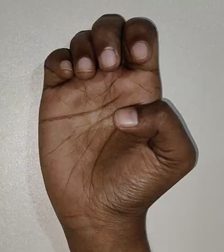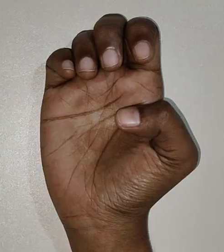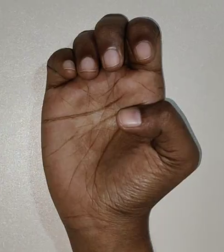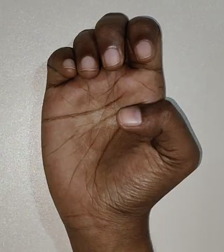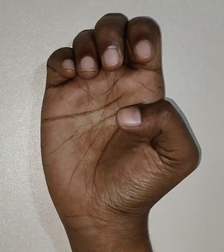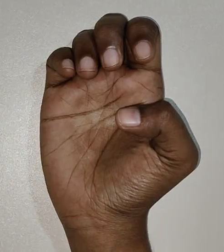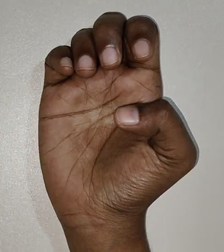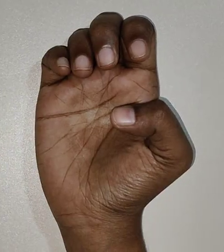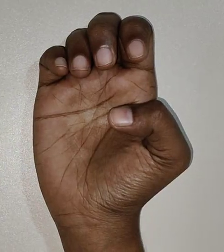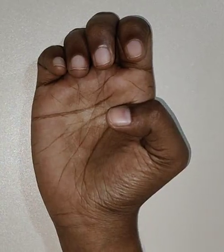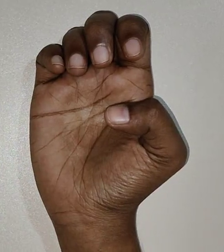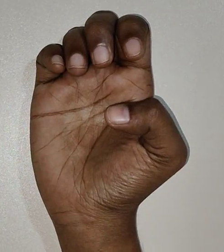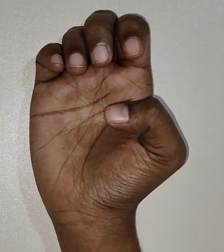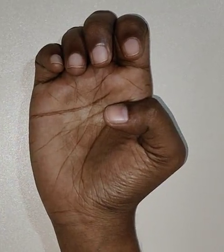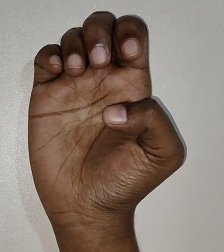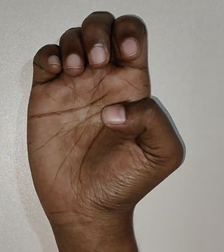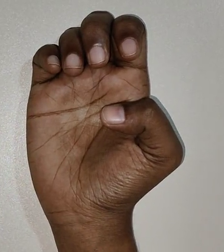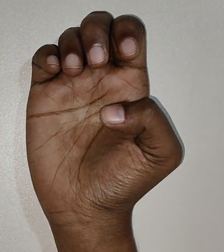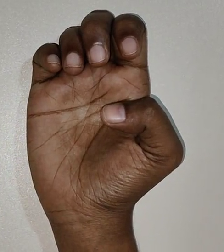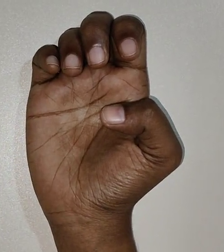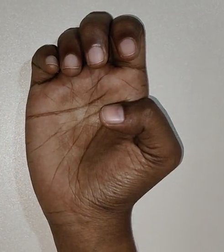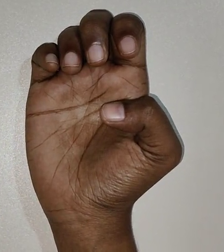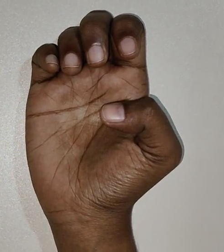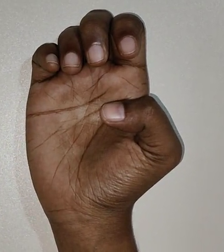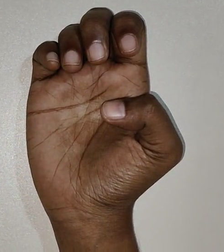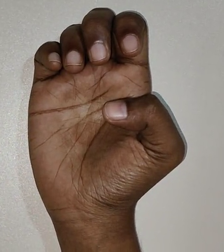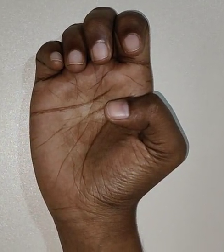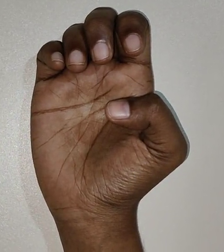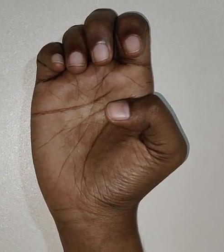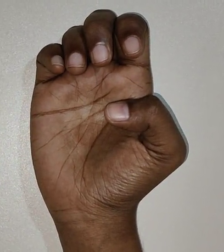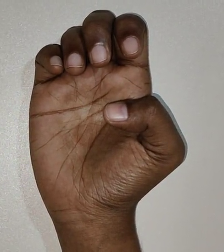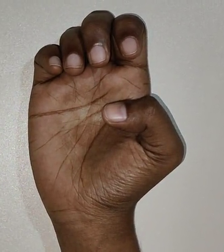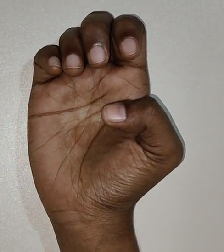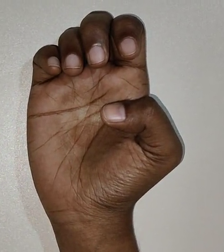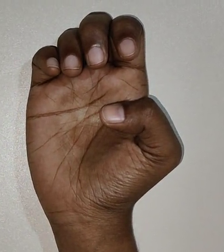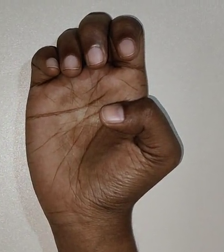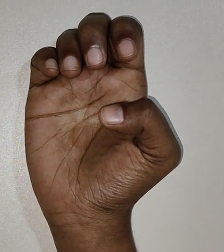ഇ